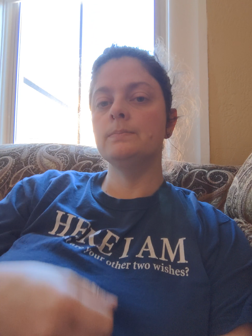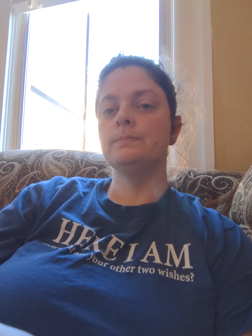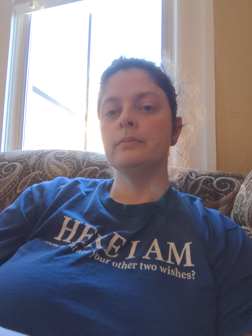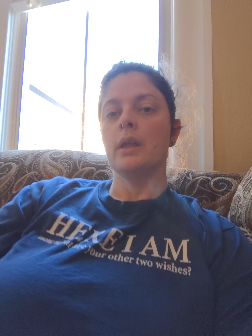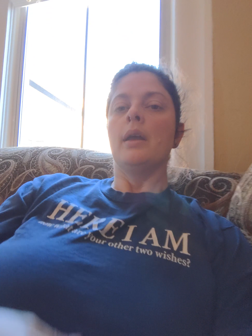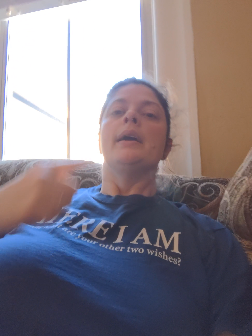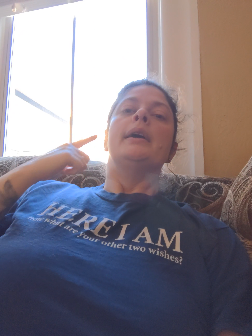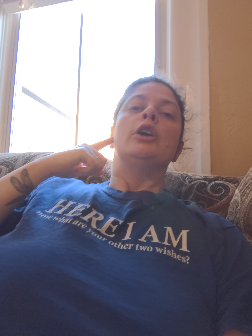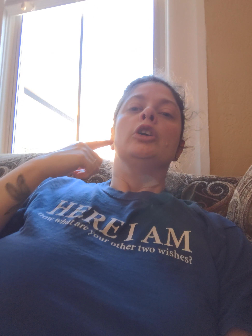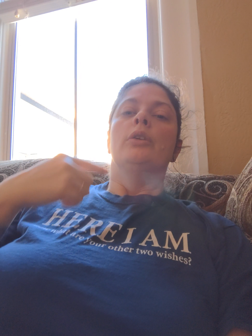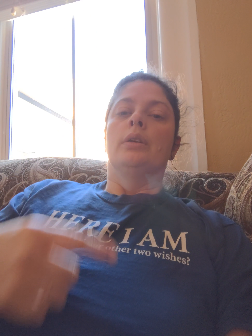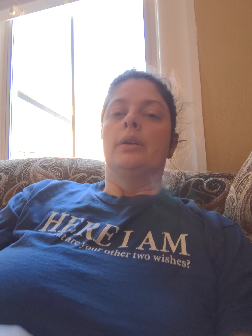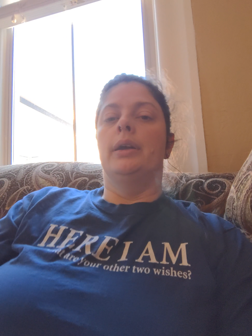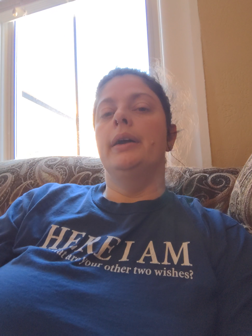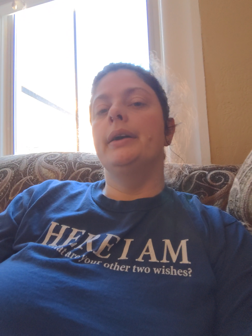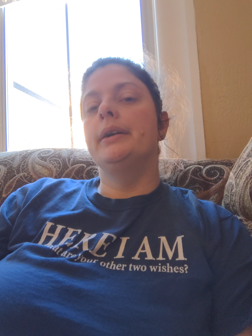hear